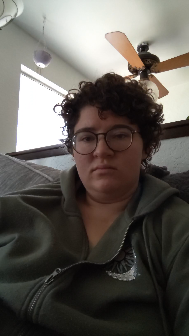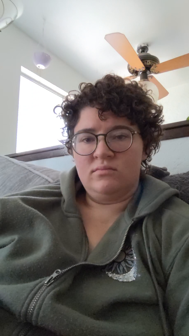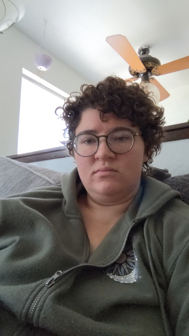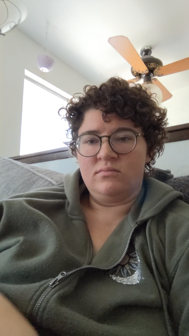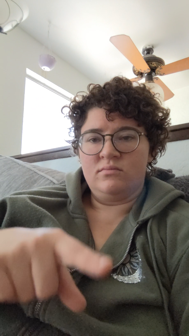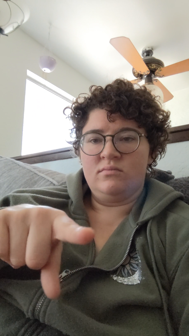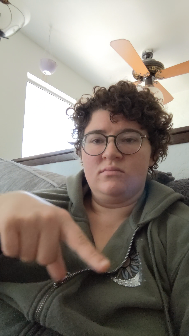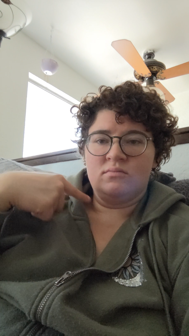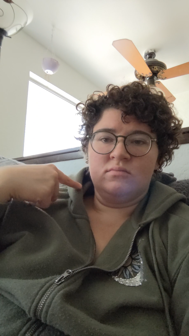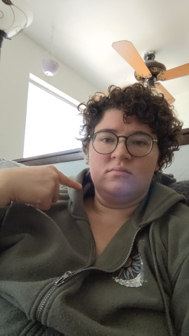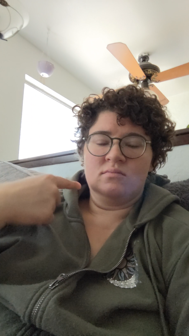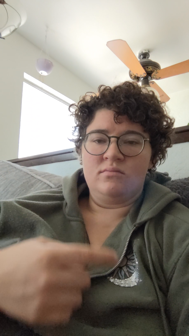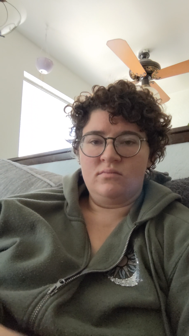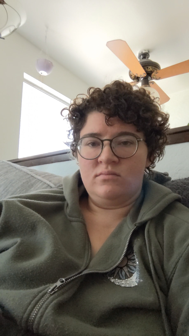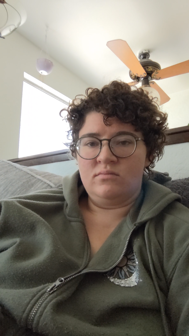long